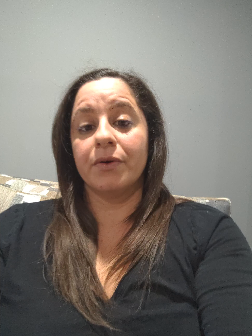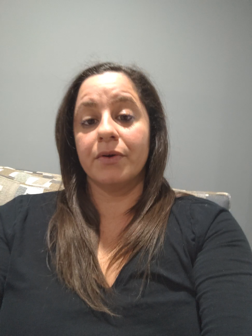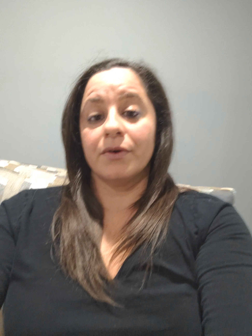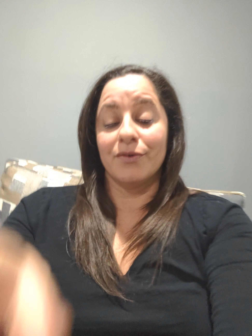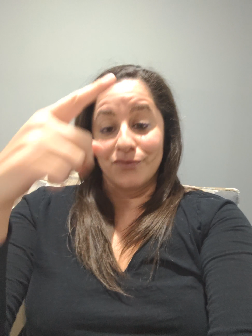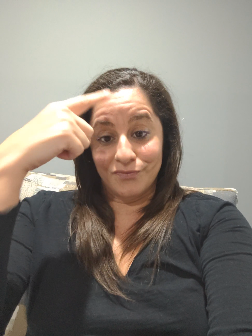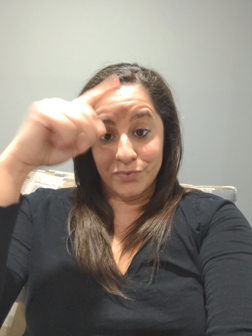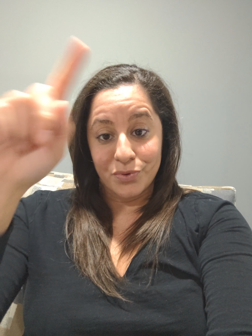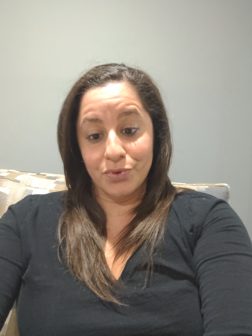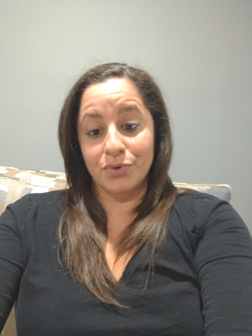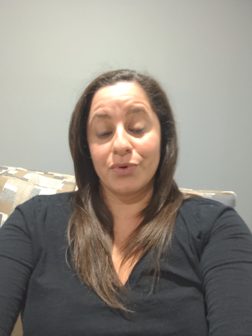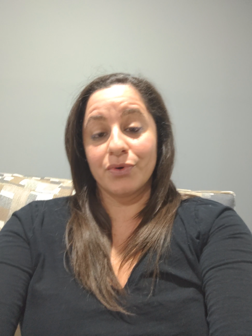for